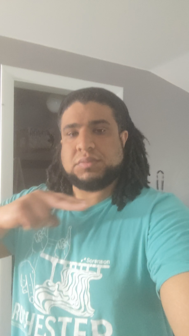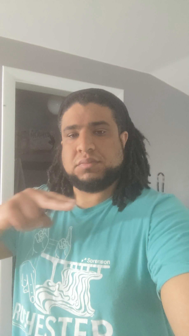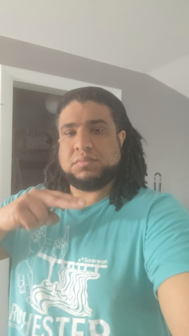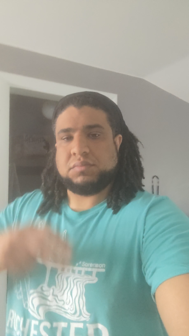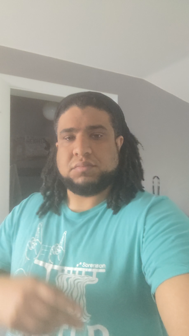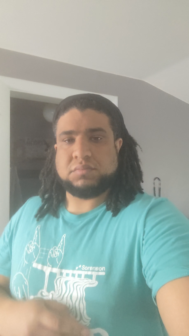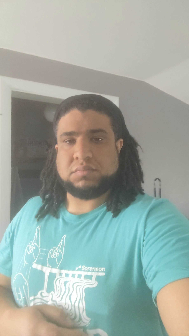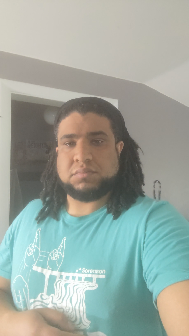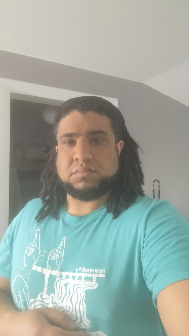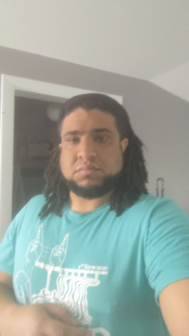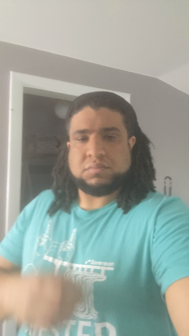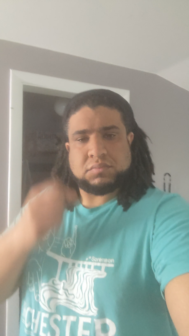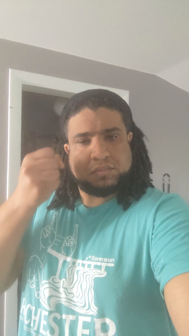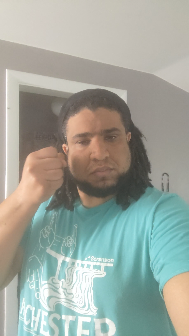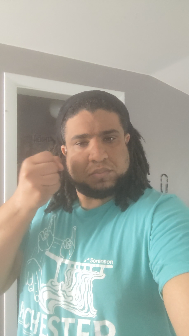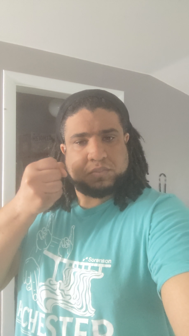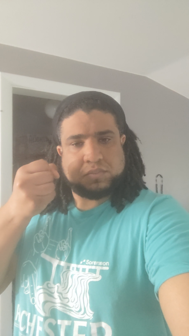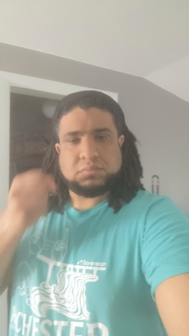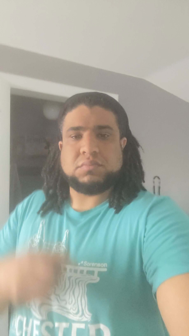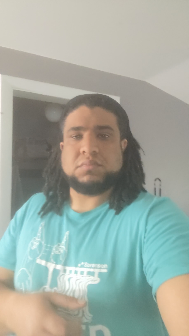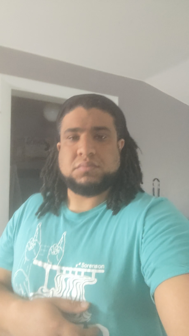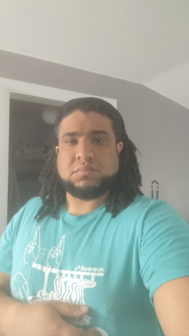hold